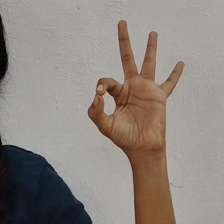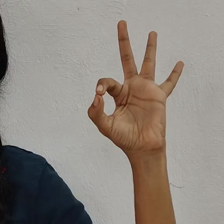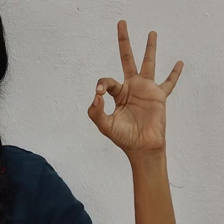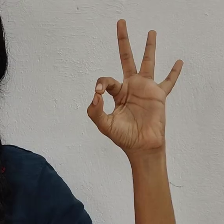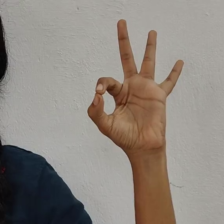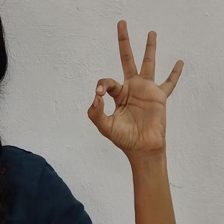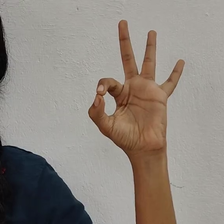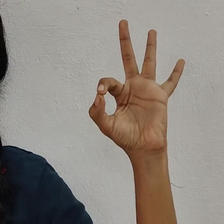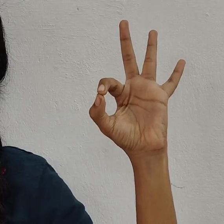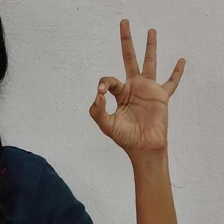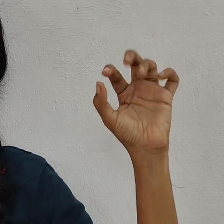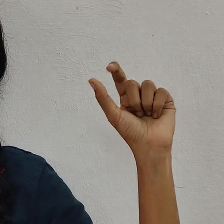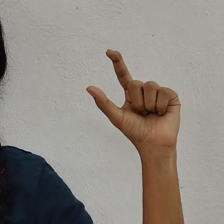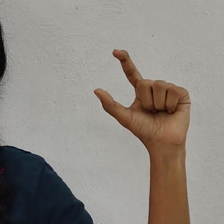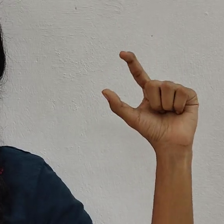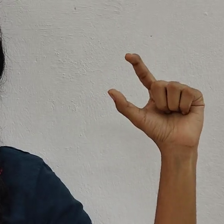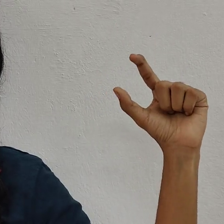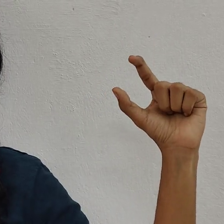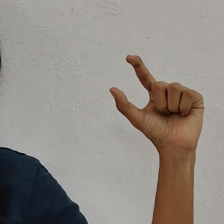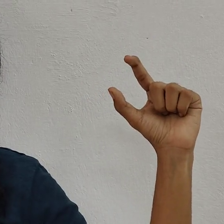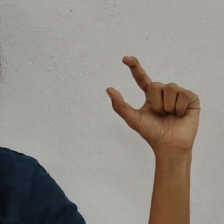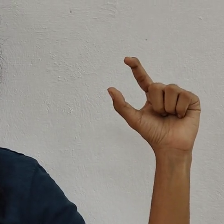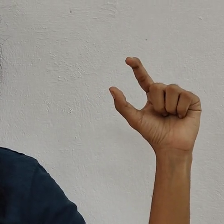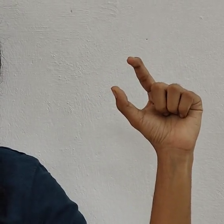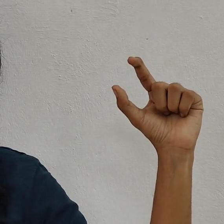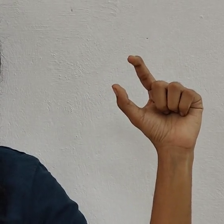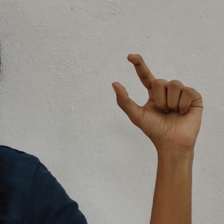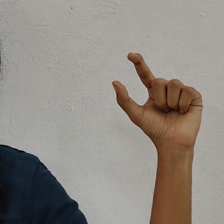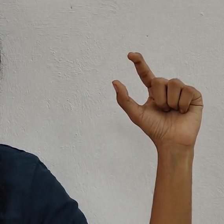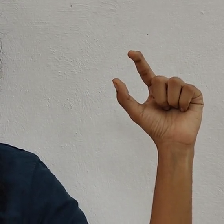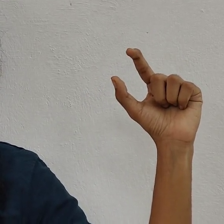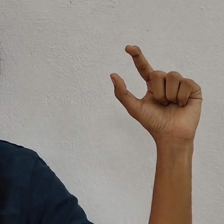ഓ